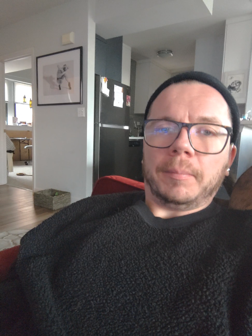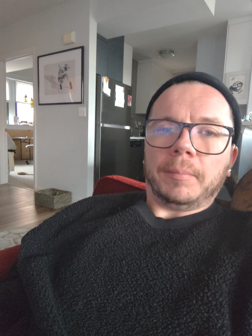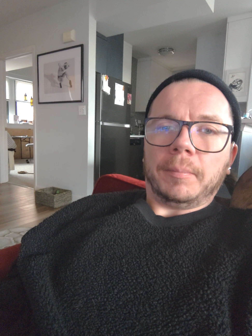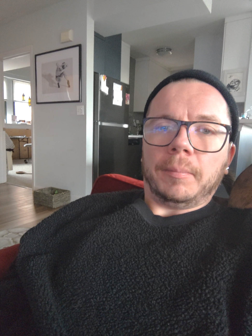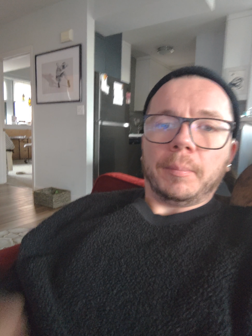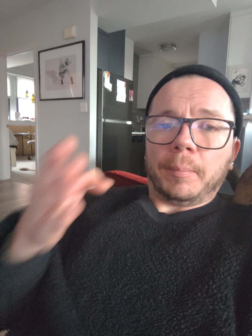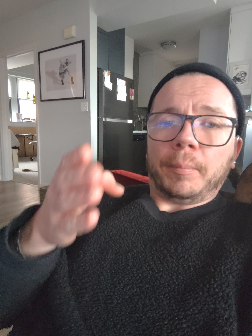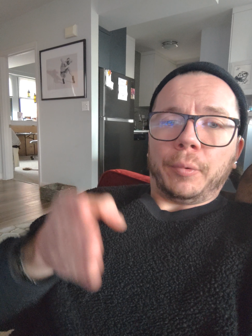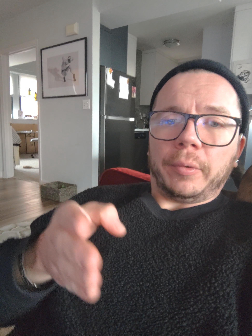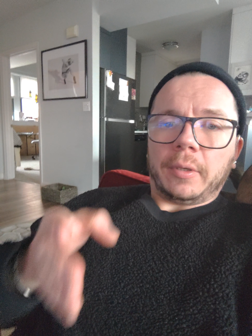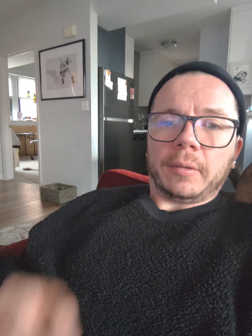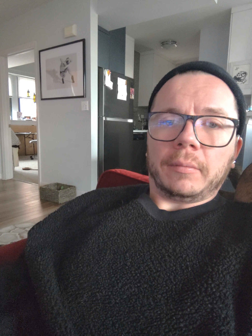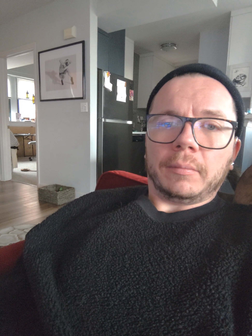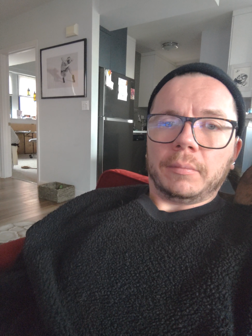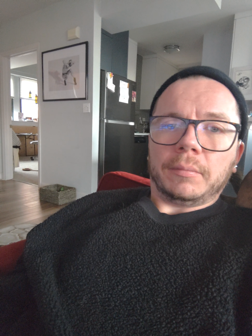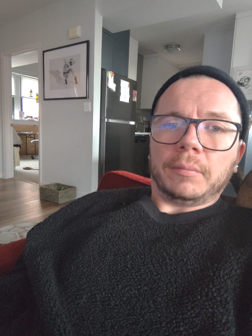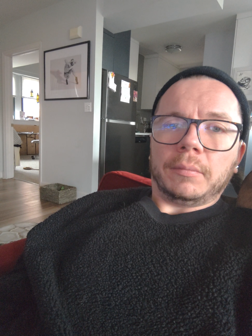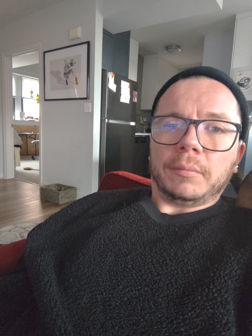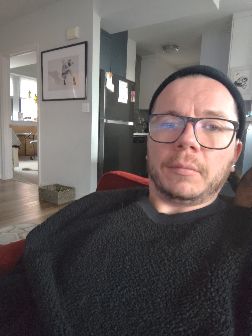person